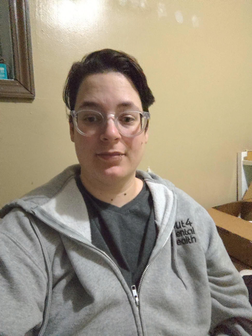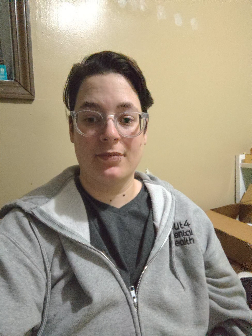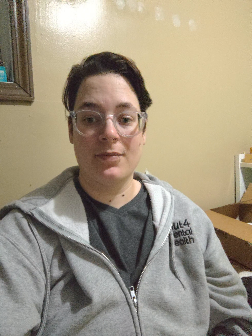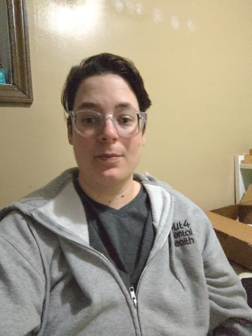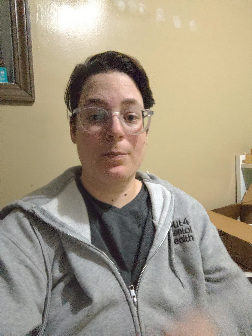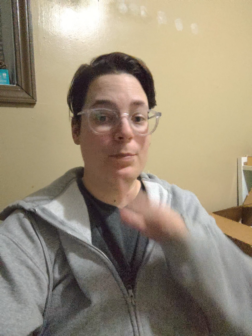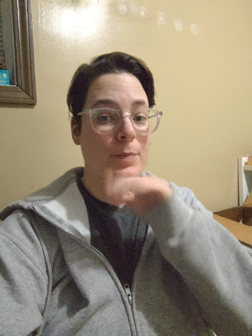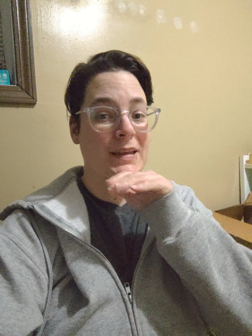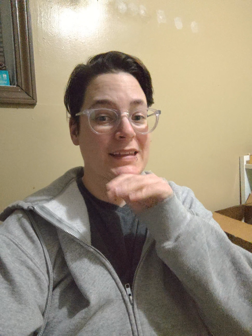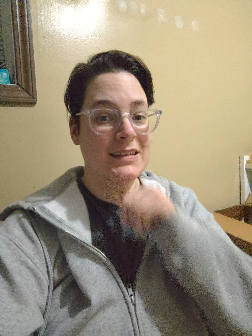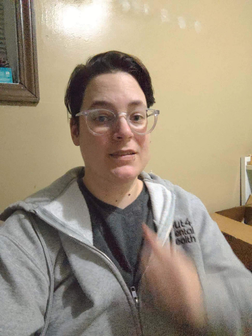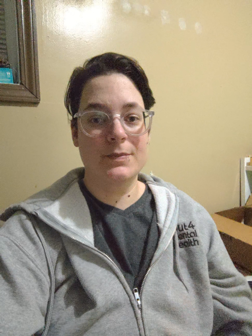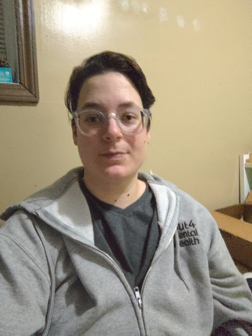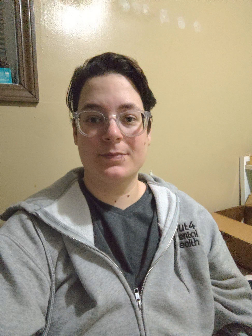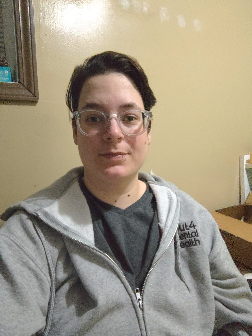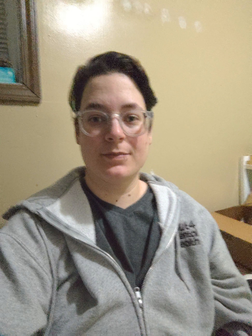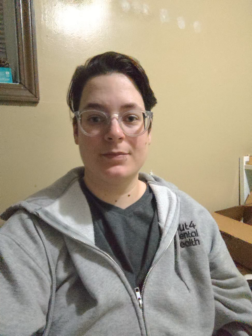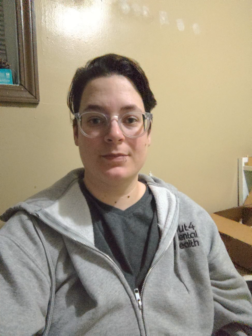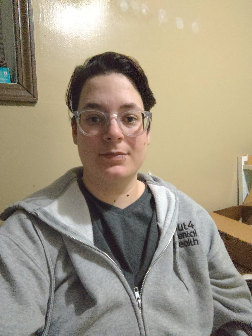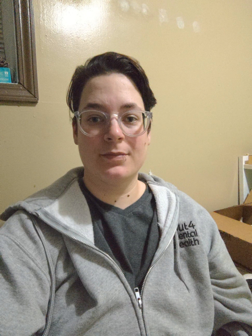pig